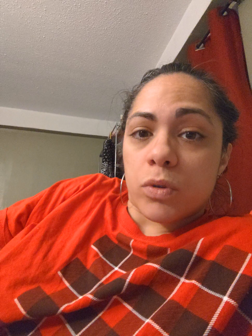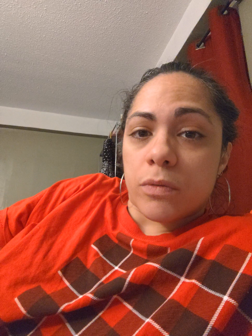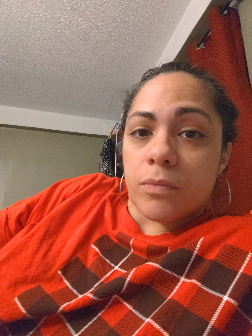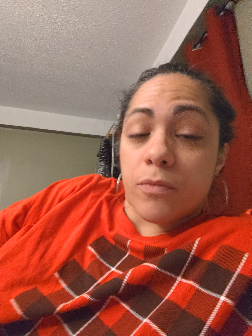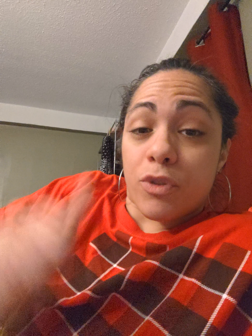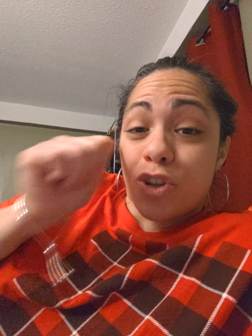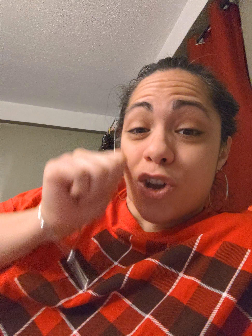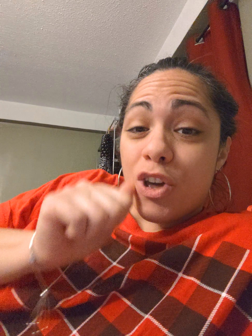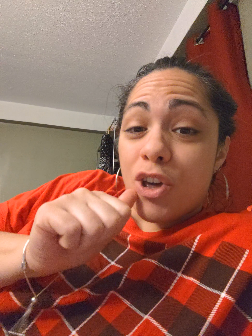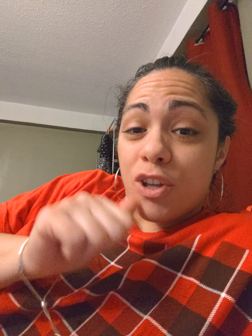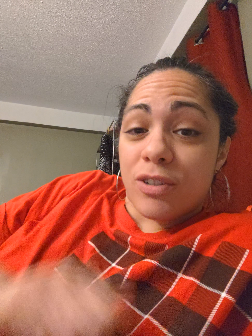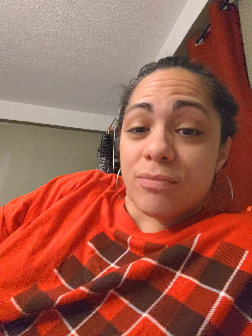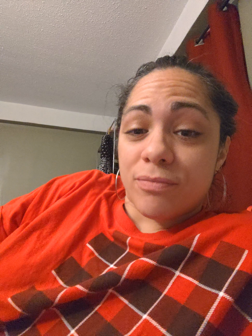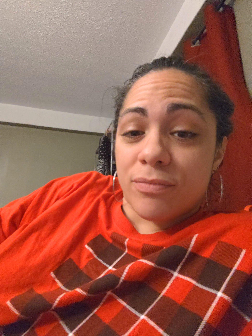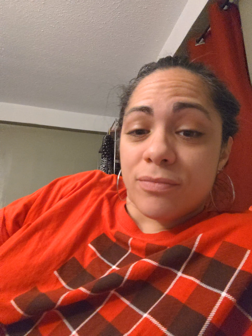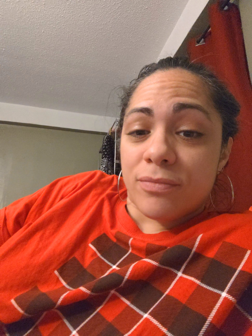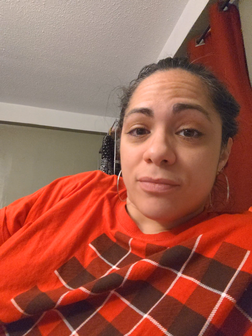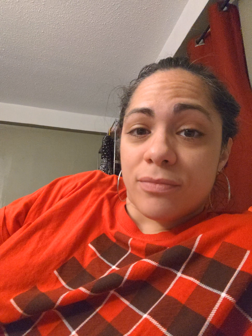girl